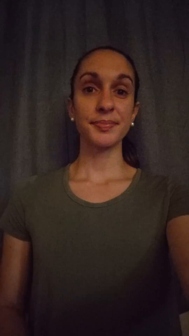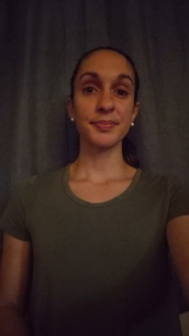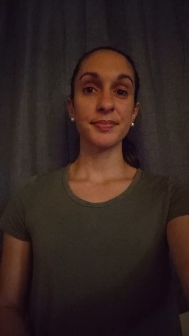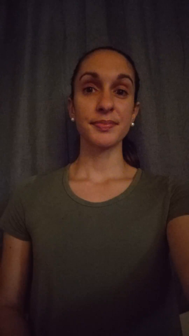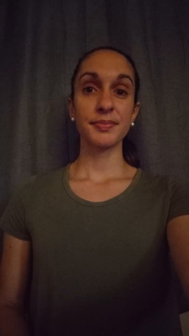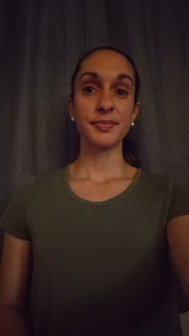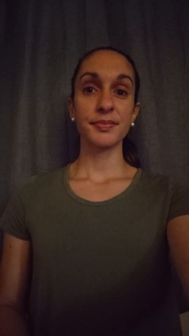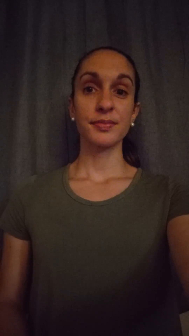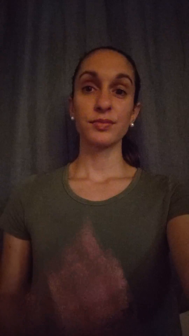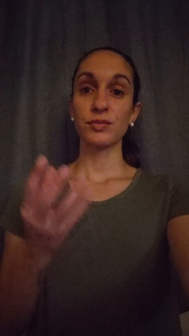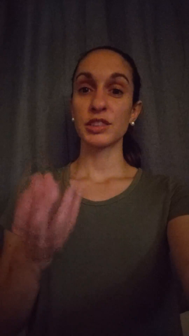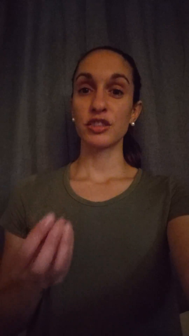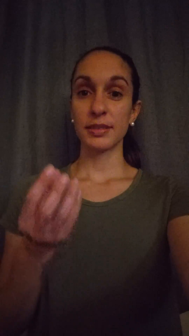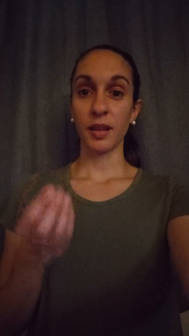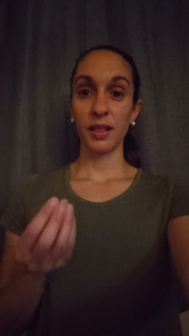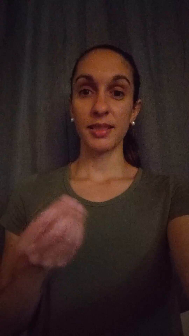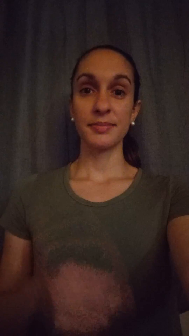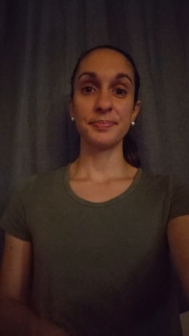gentle